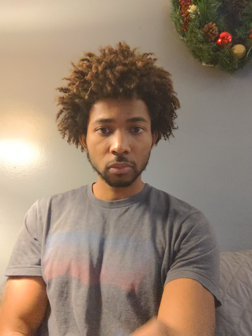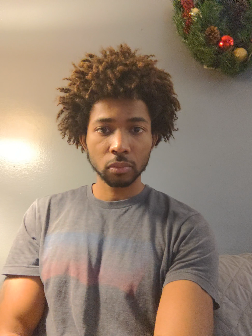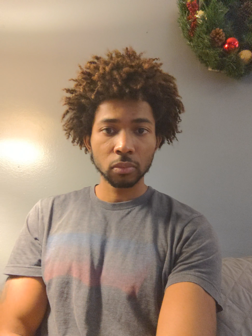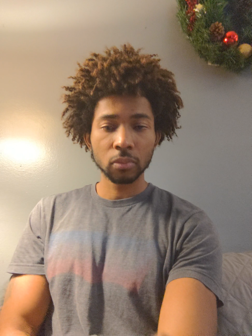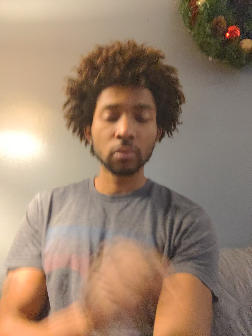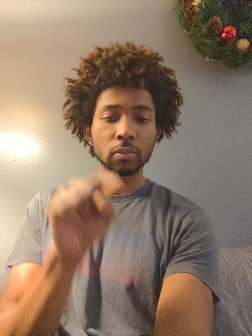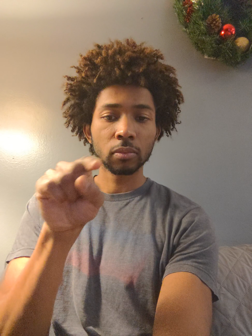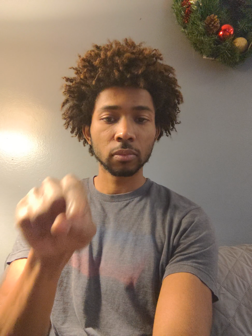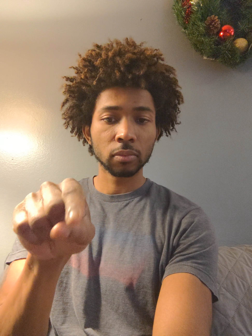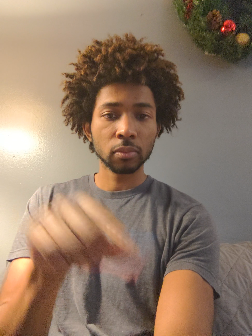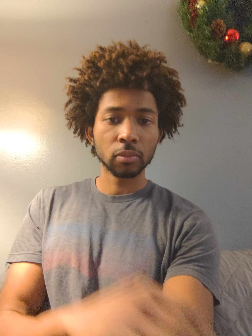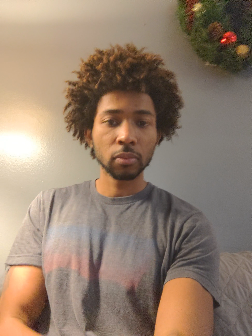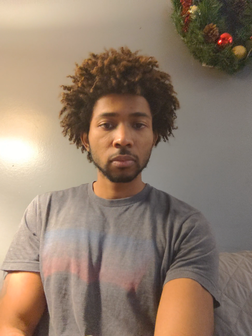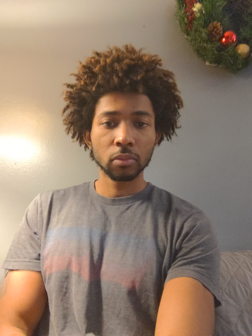there